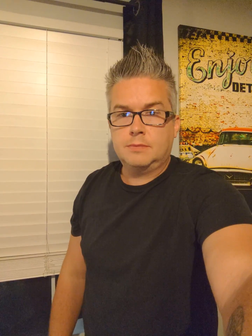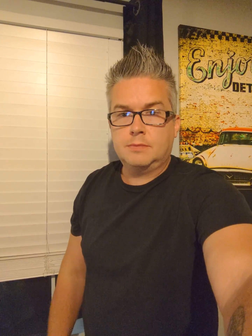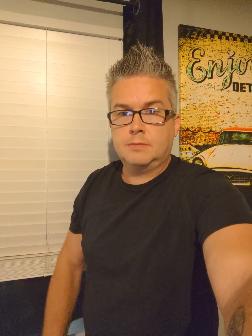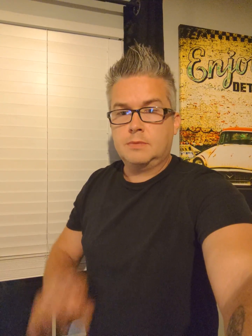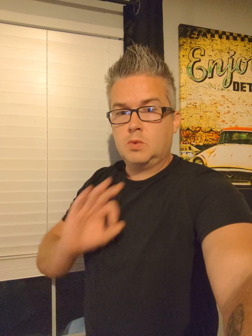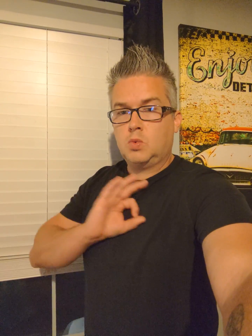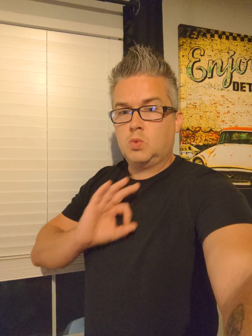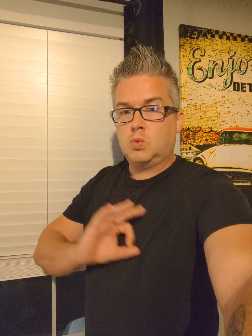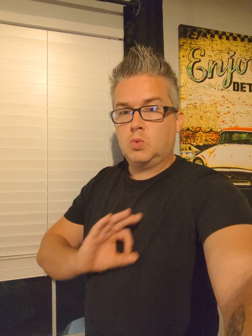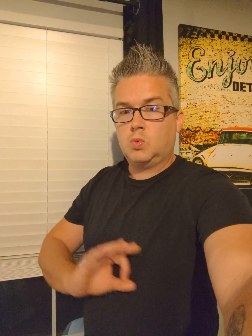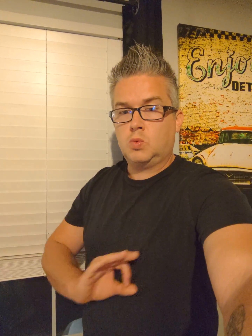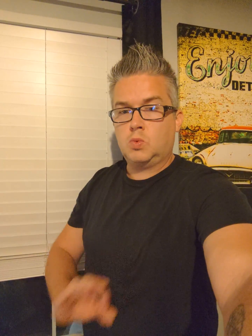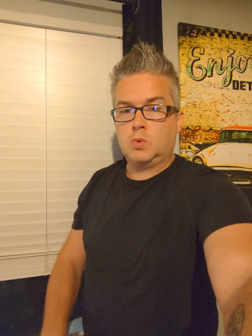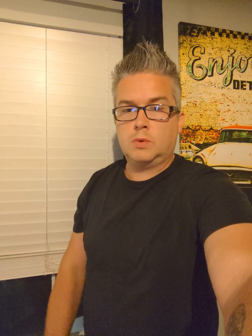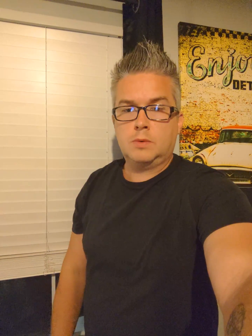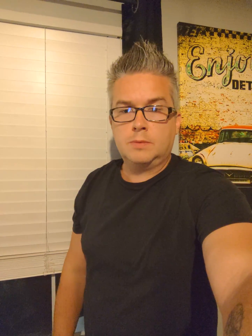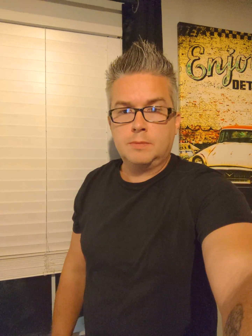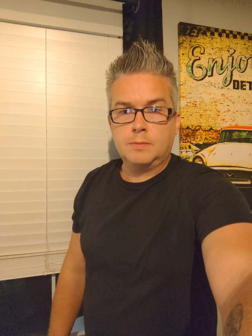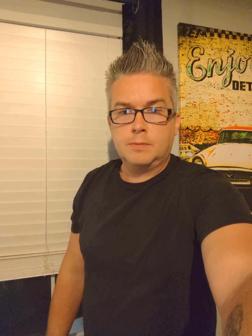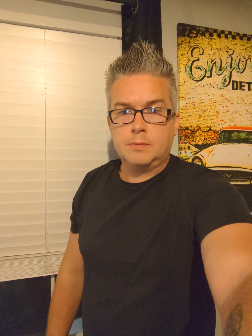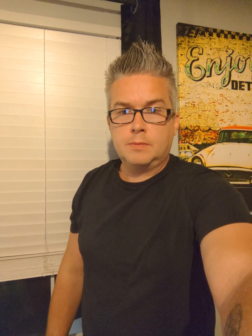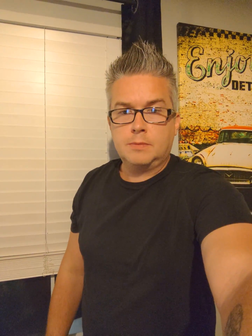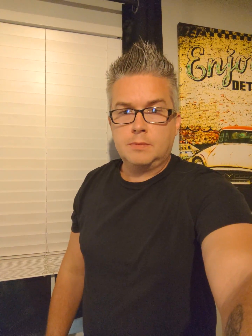button